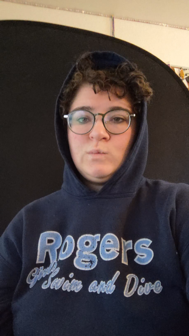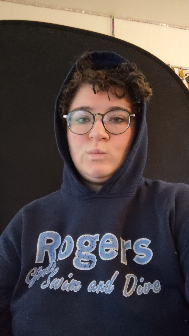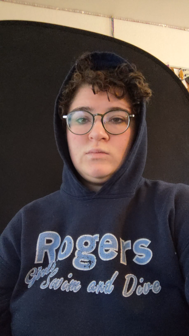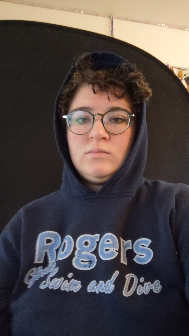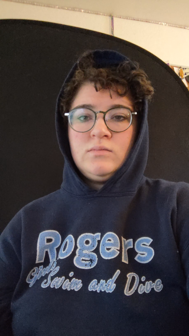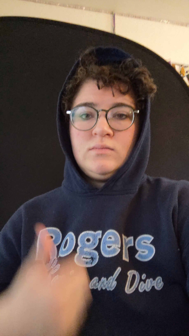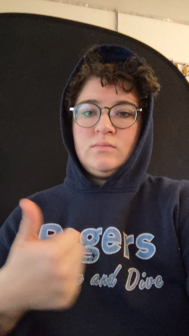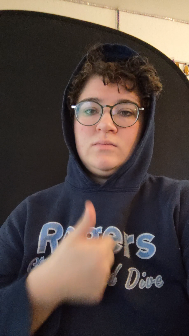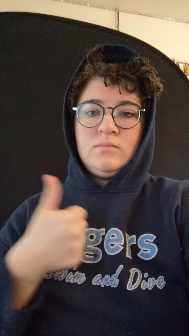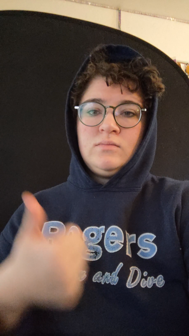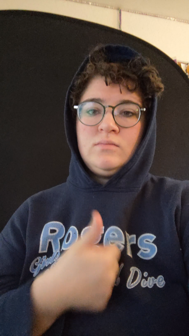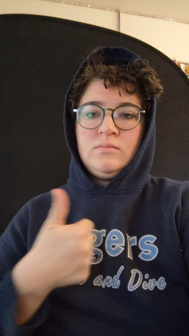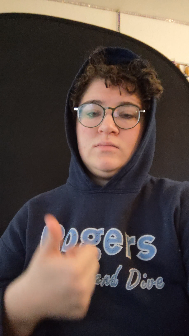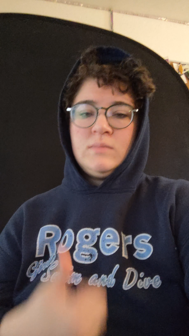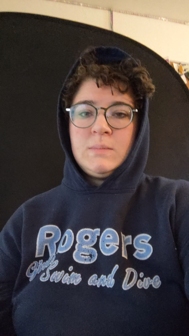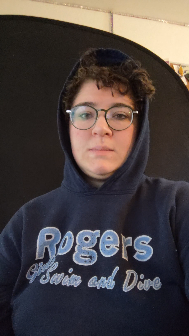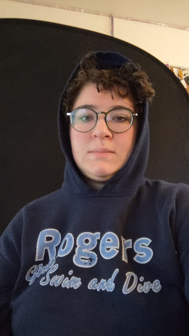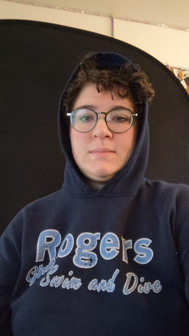basement